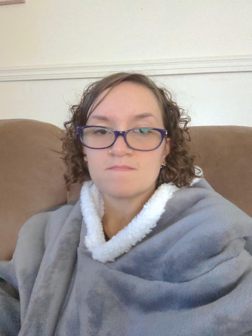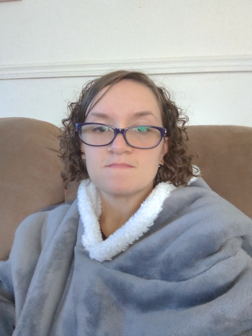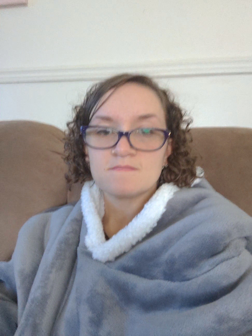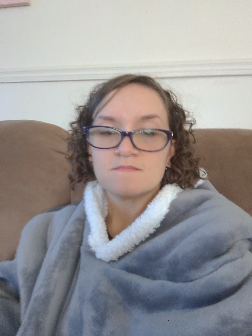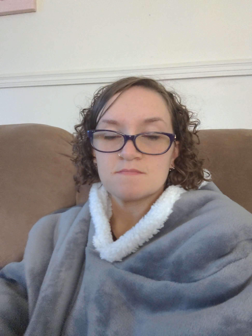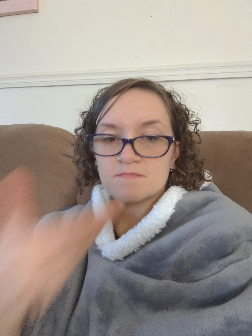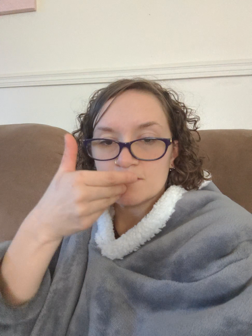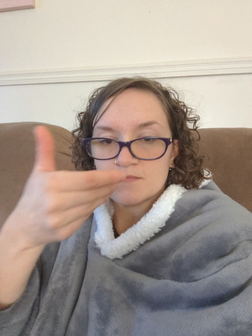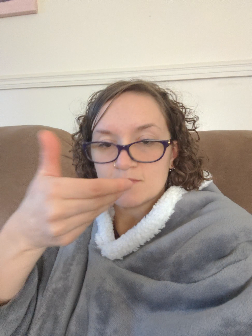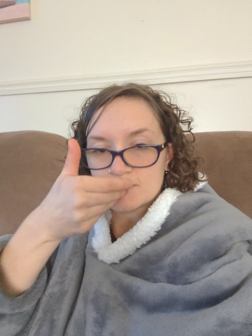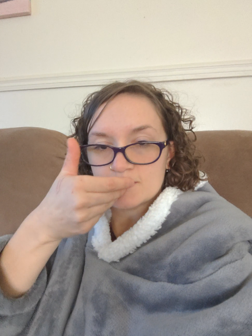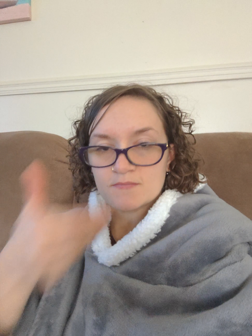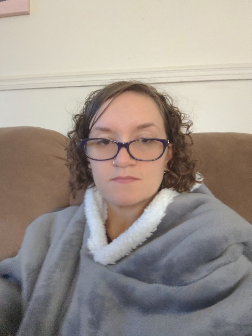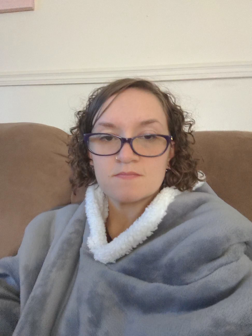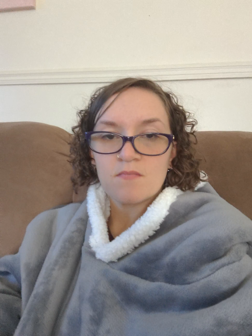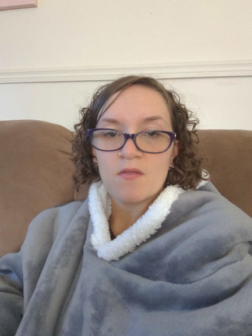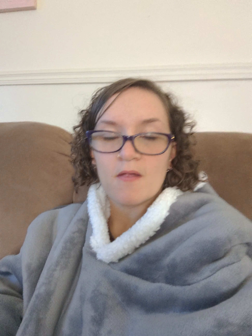pizza